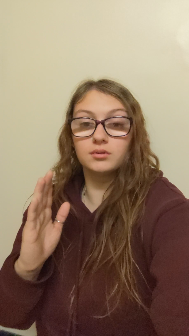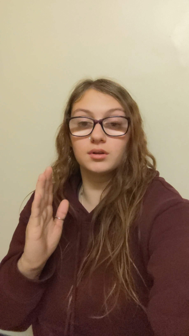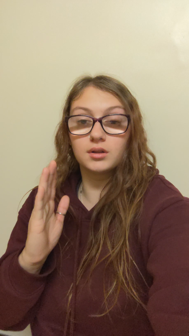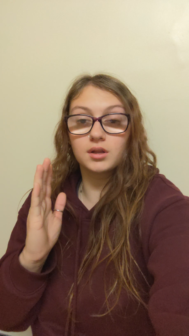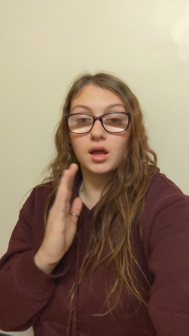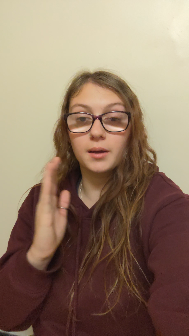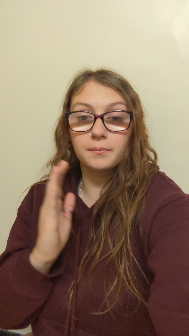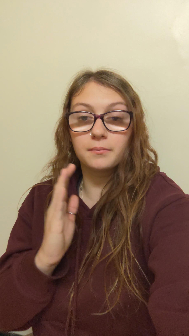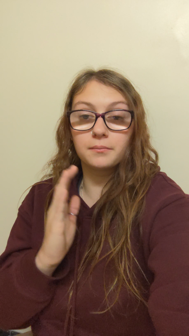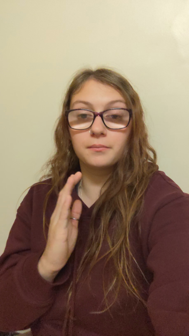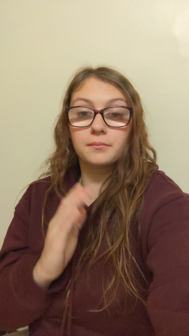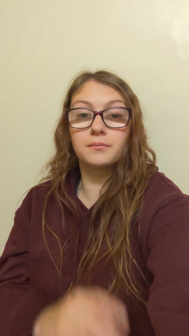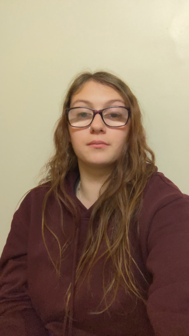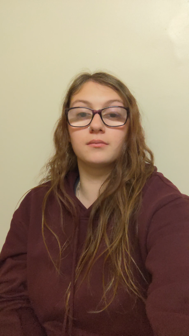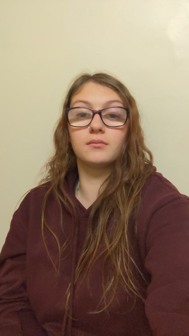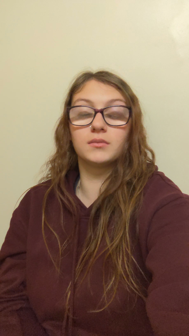clap